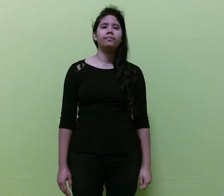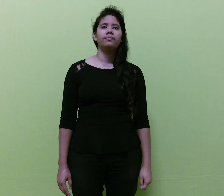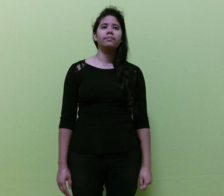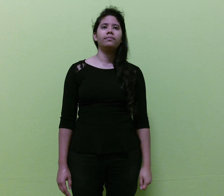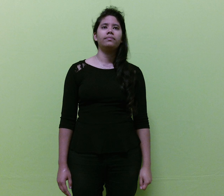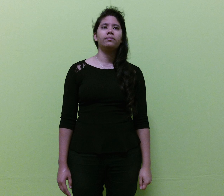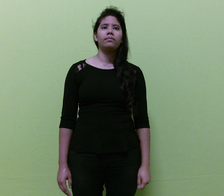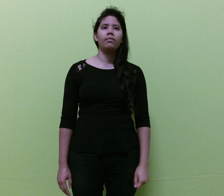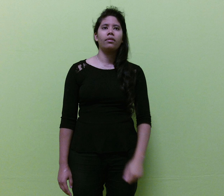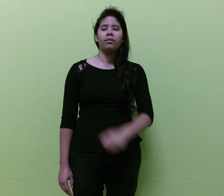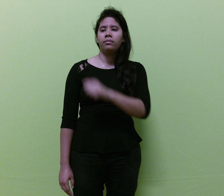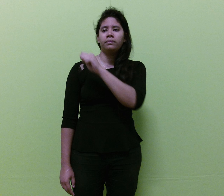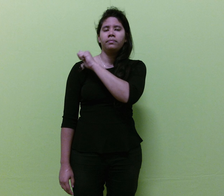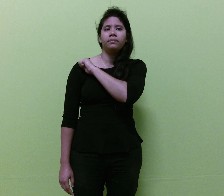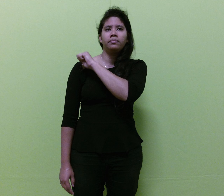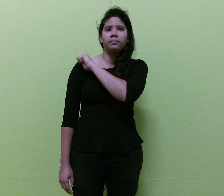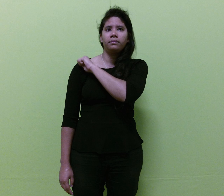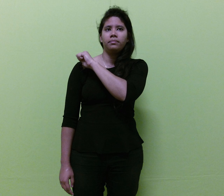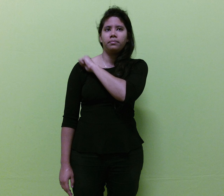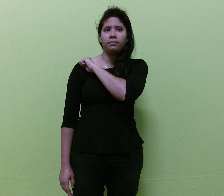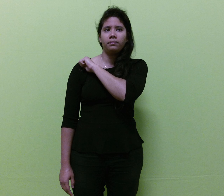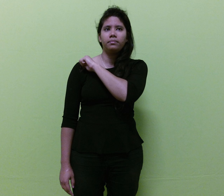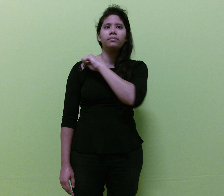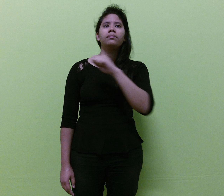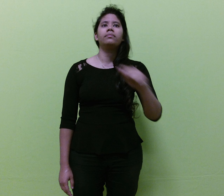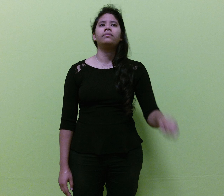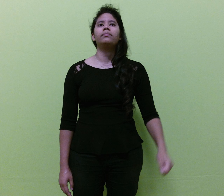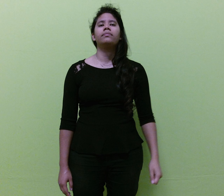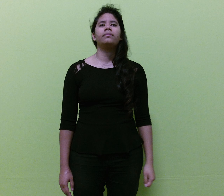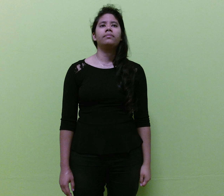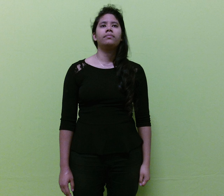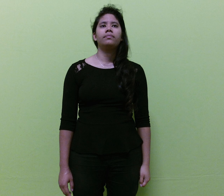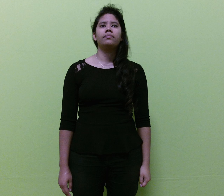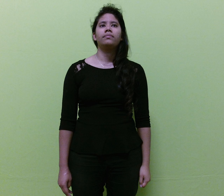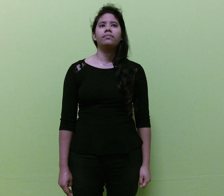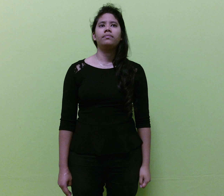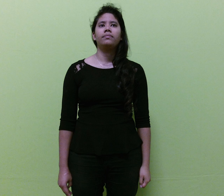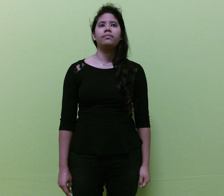aluno